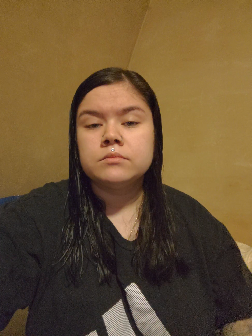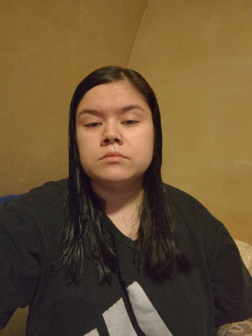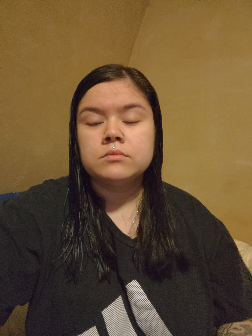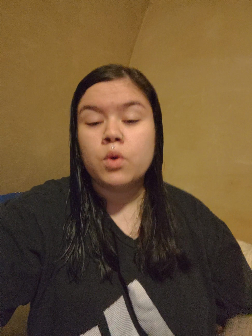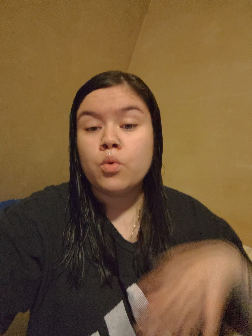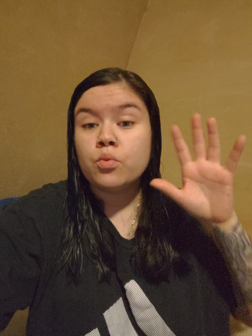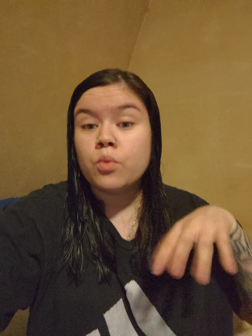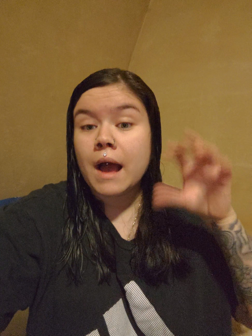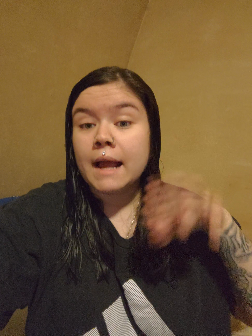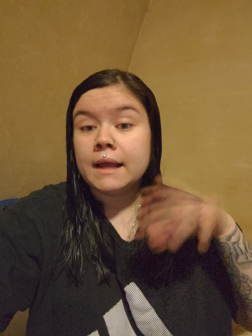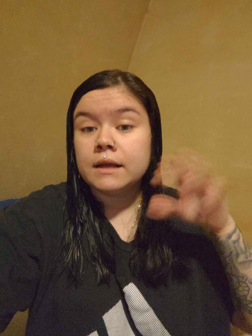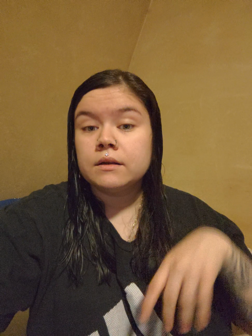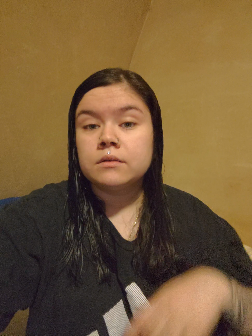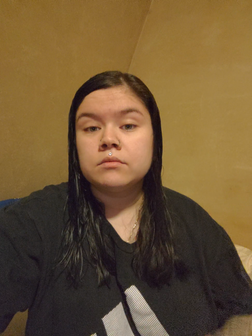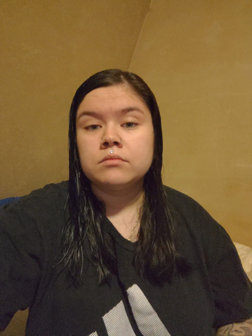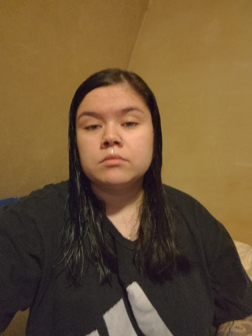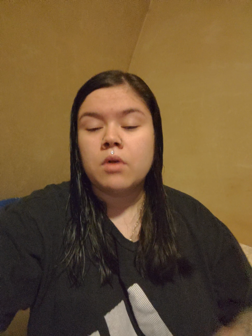rain